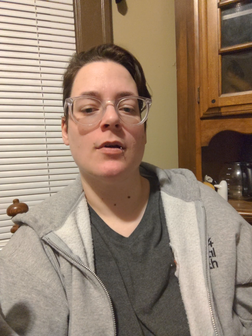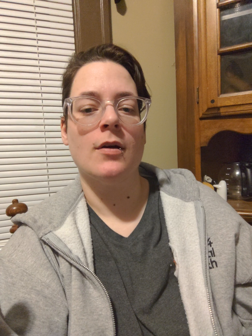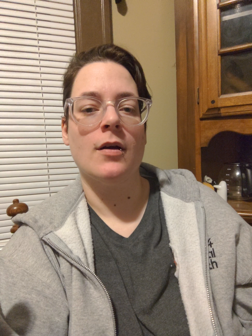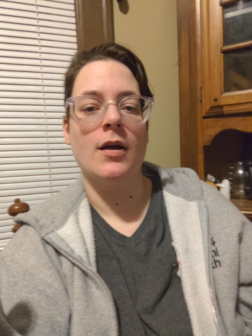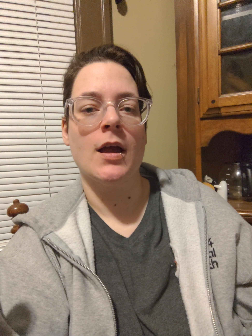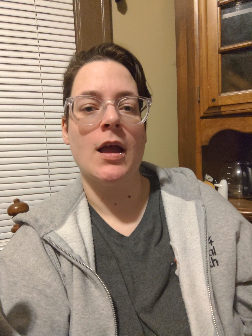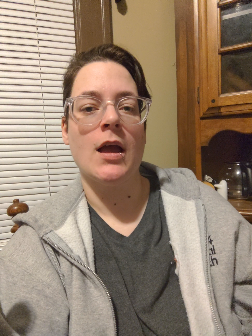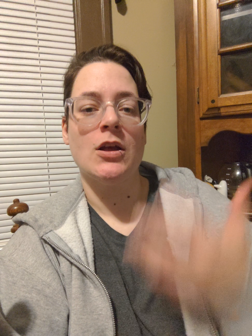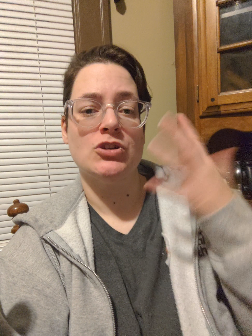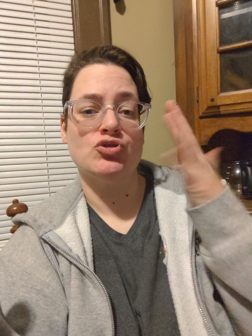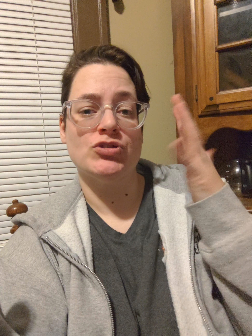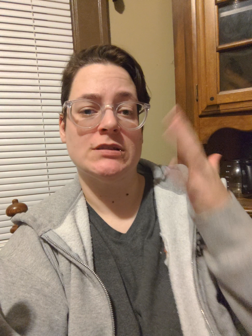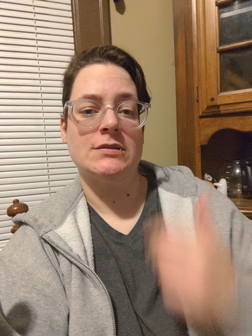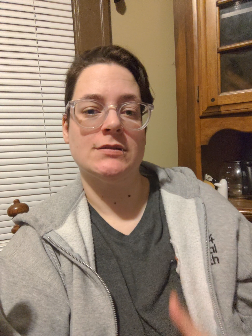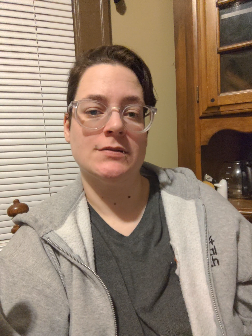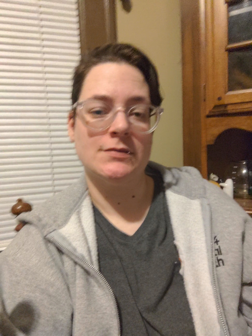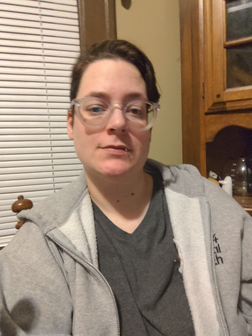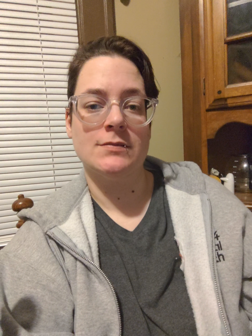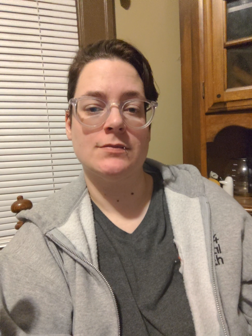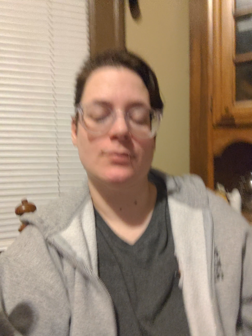tree